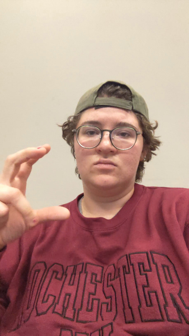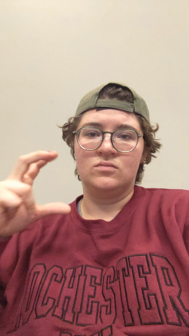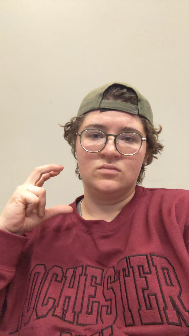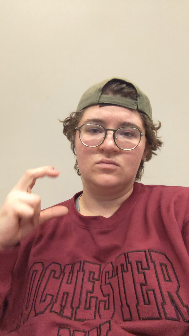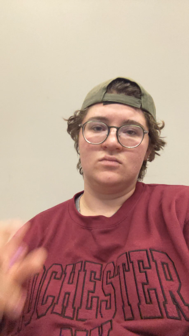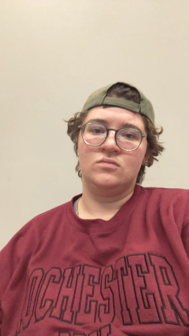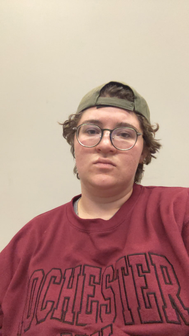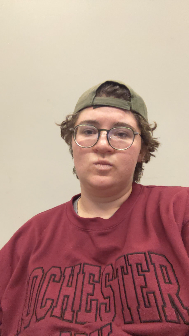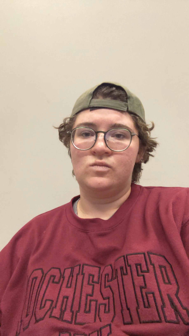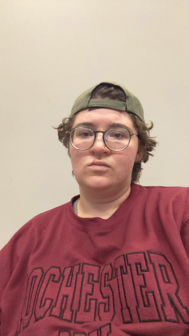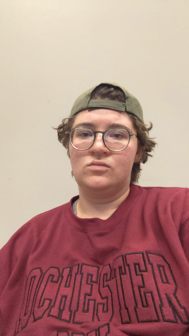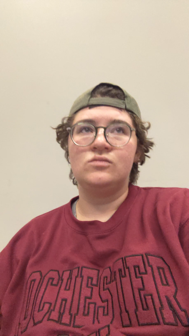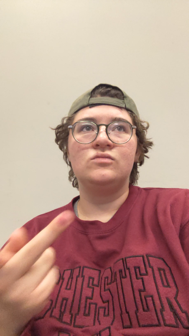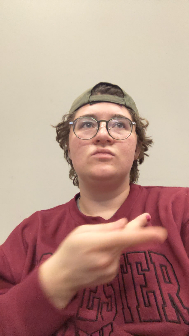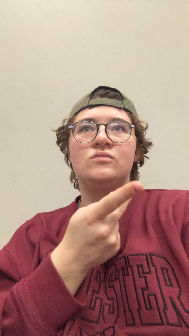sheep